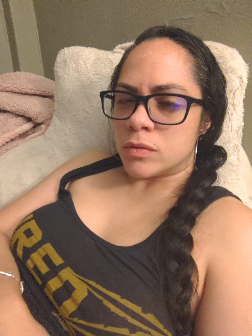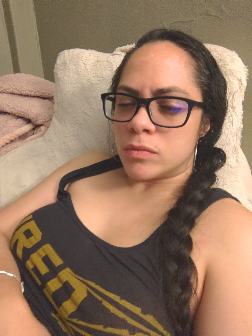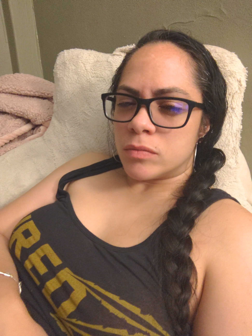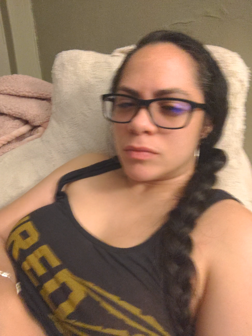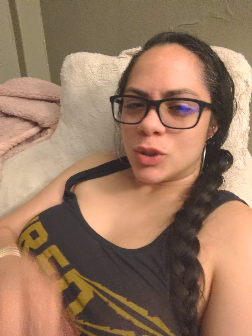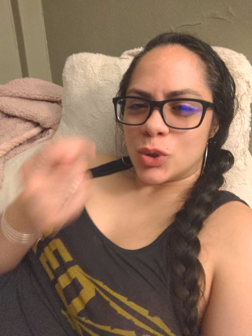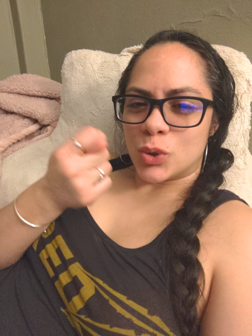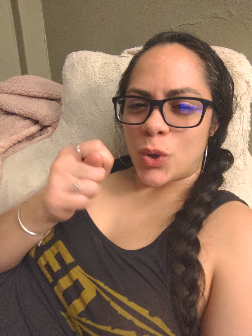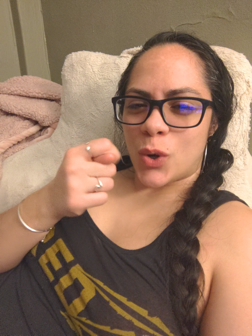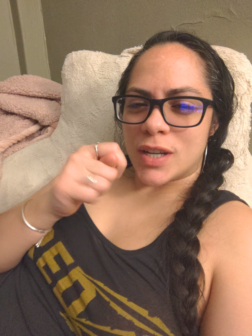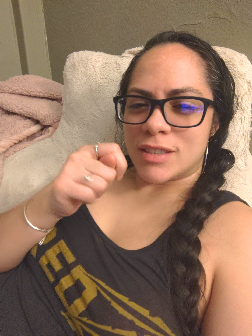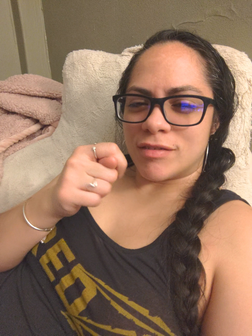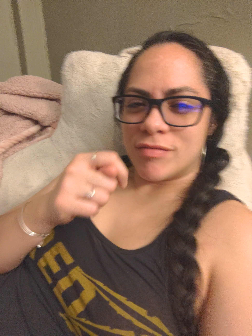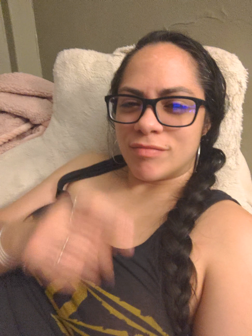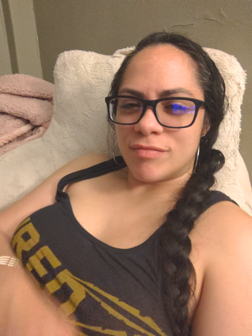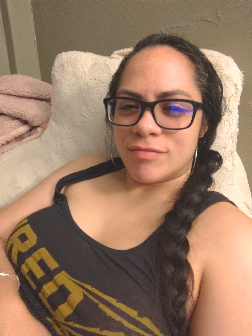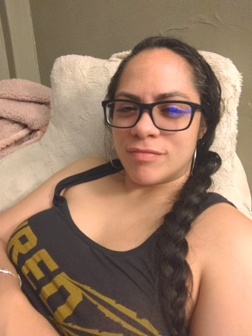toy